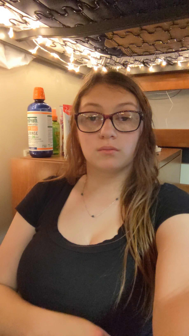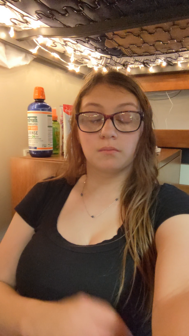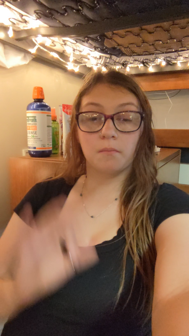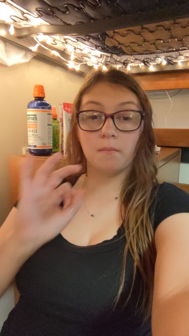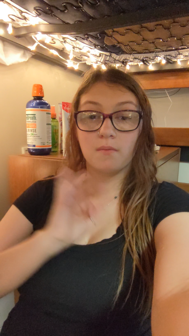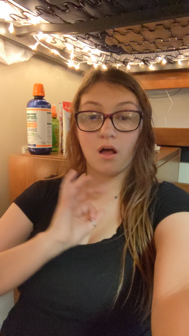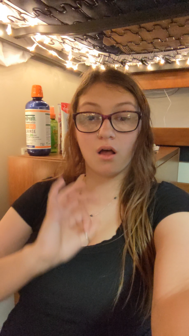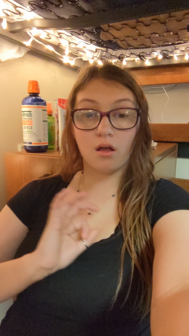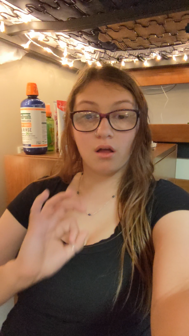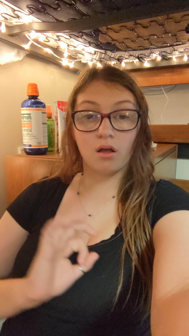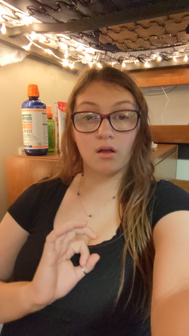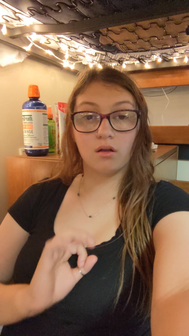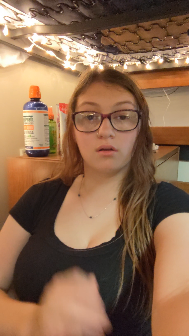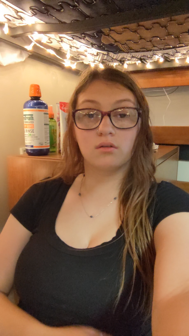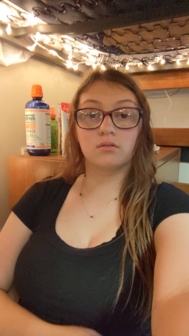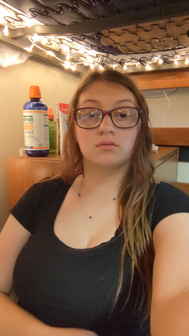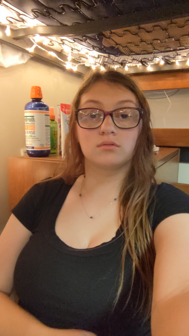button